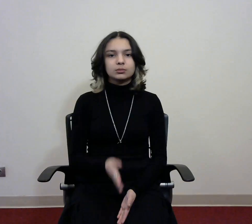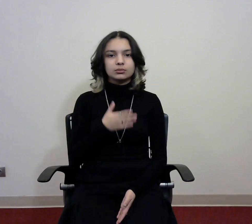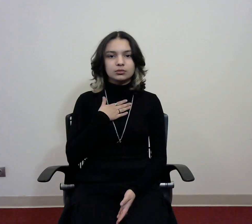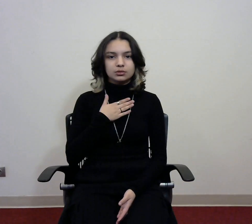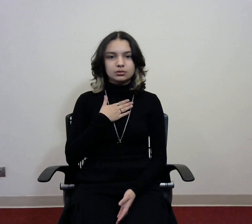mən